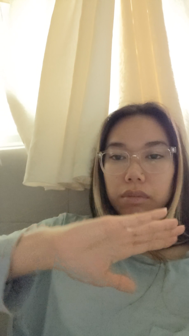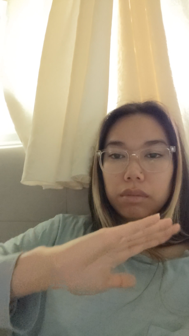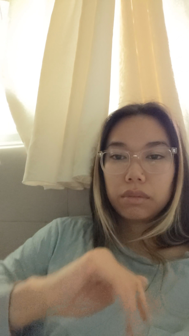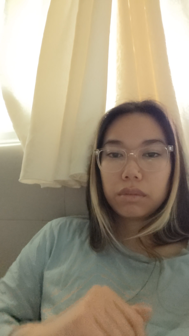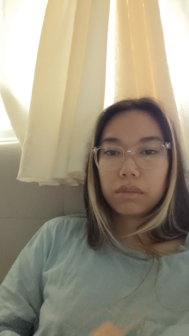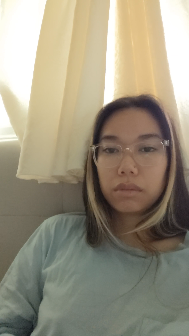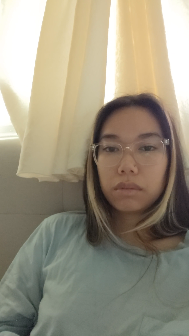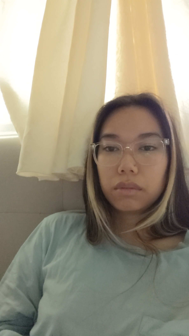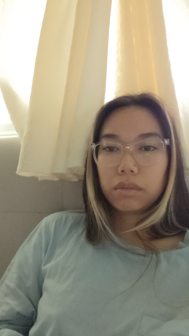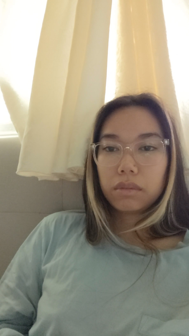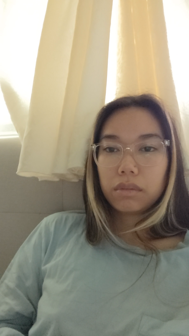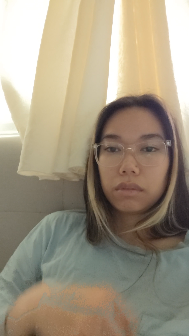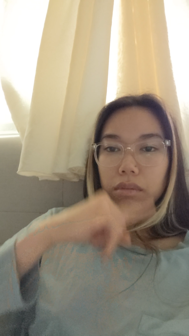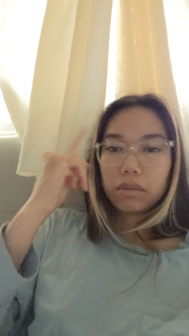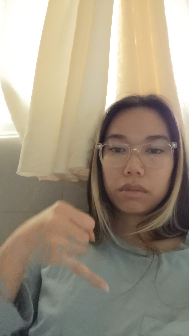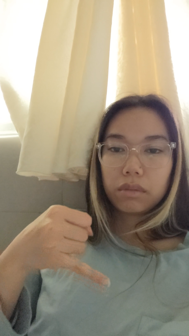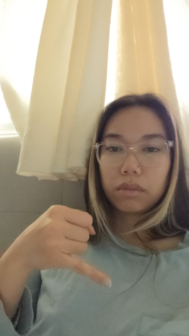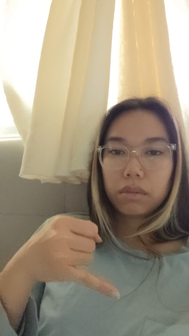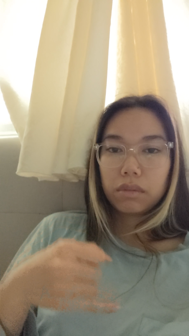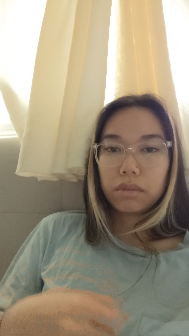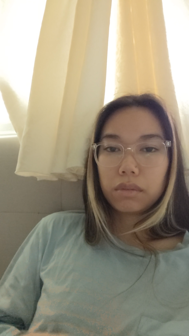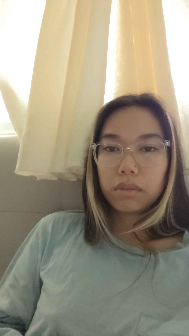last